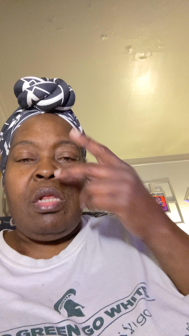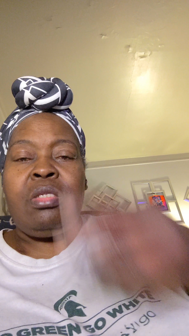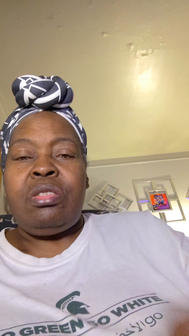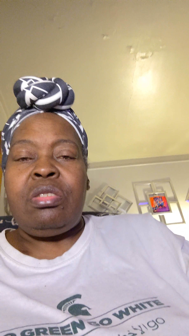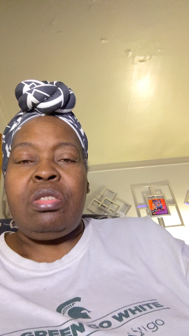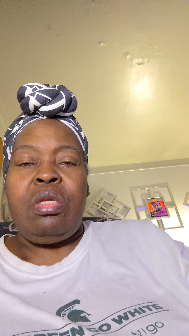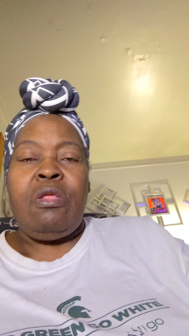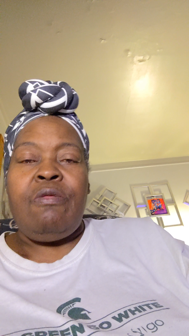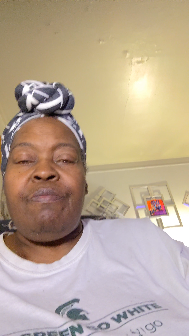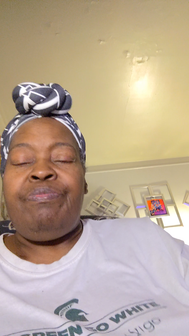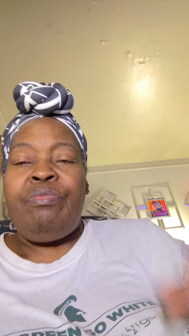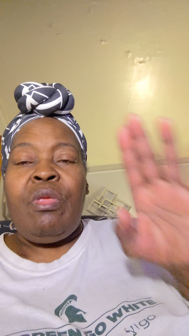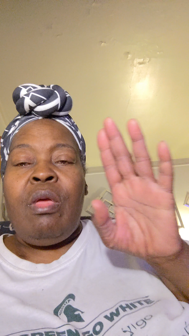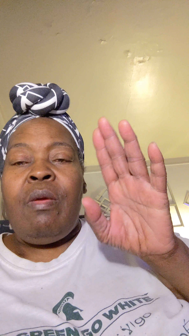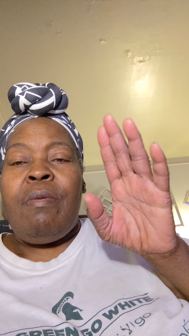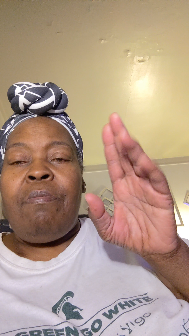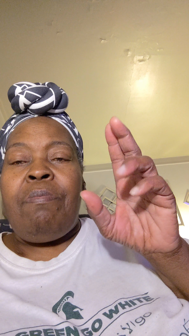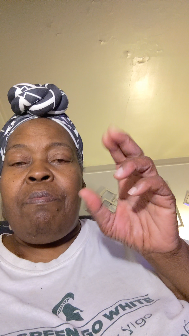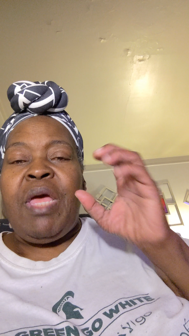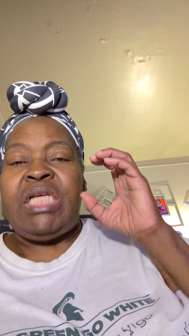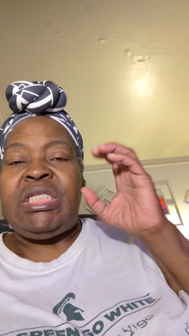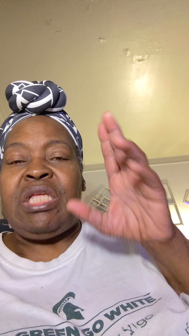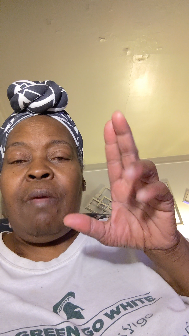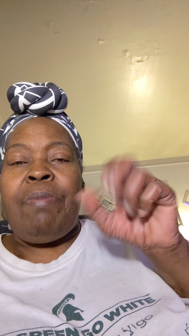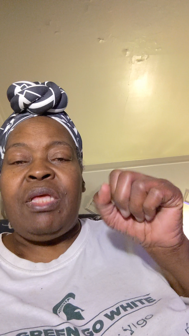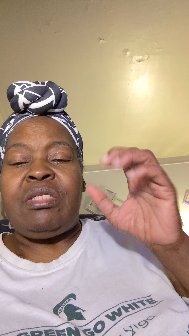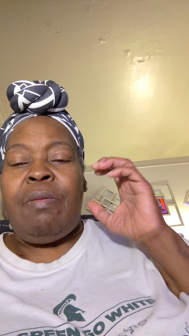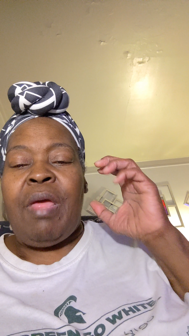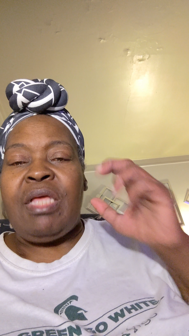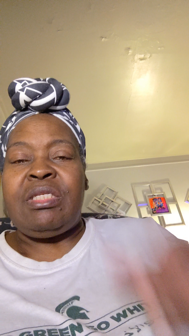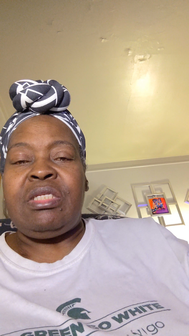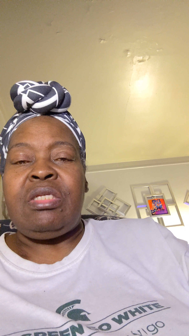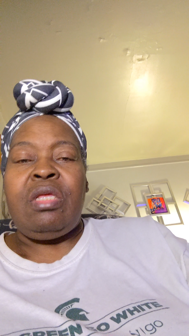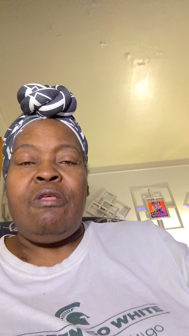bus